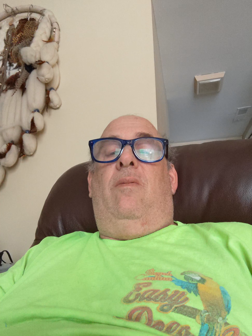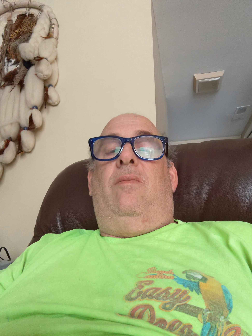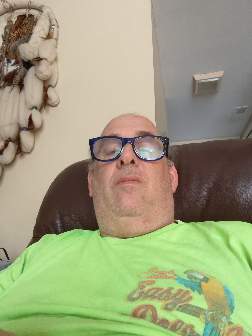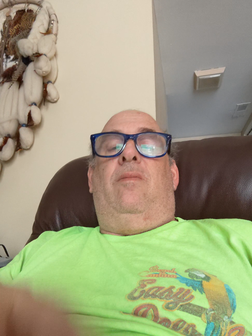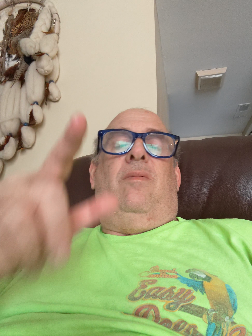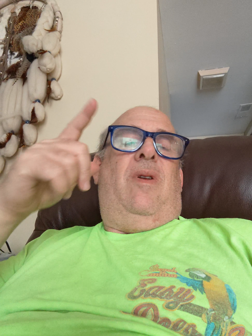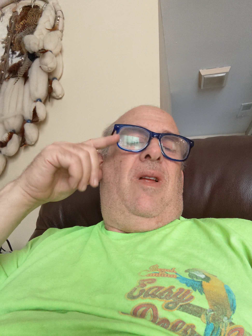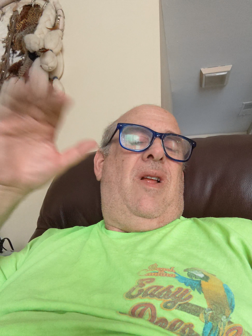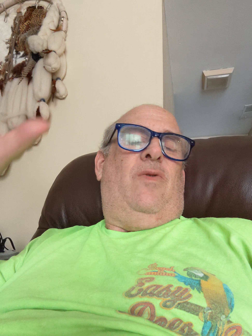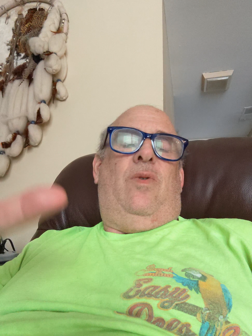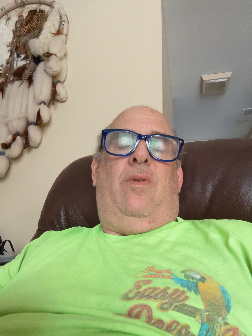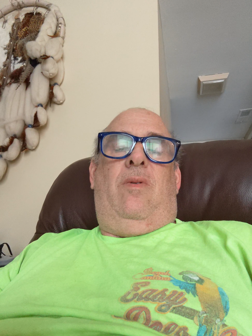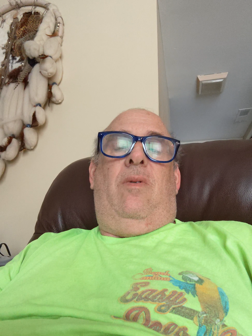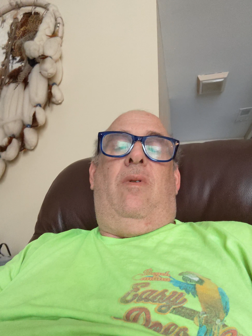loud